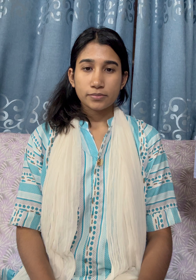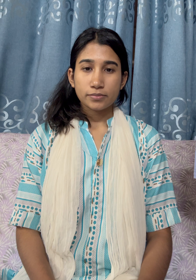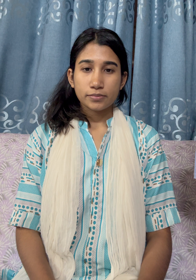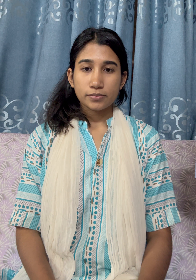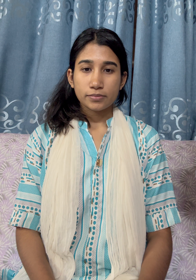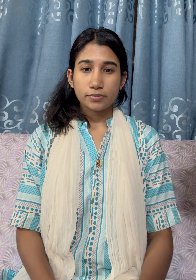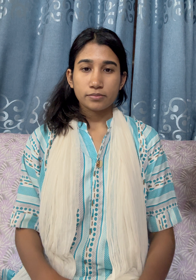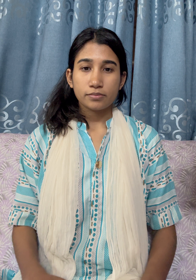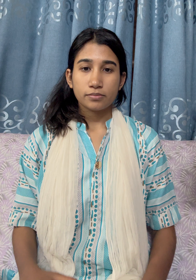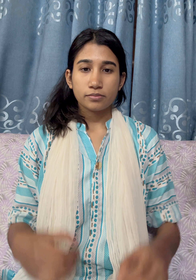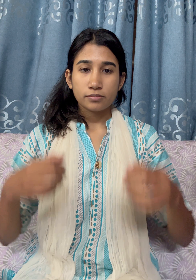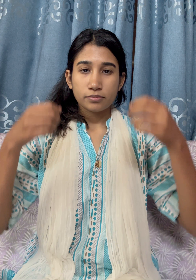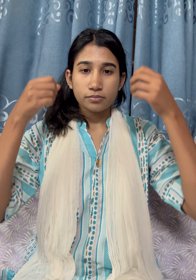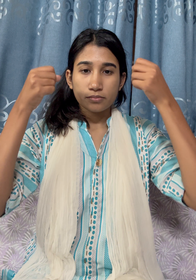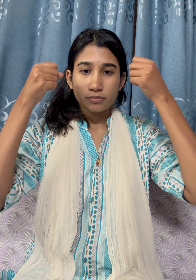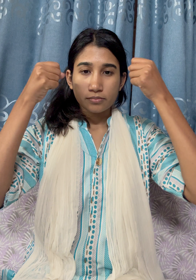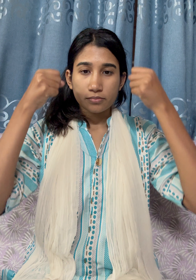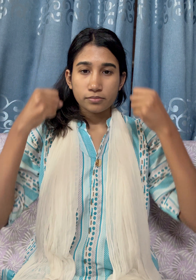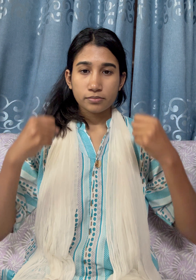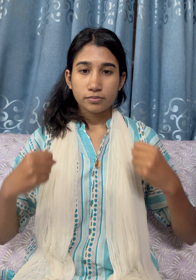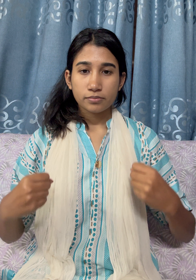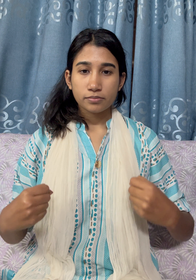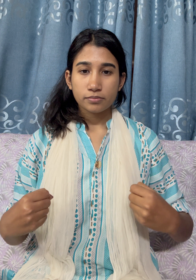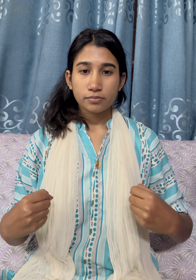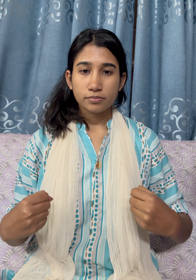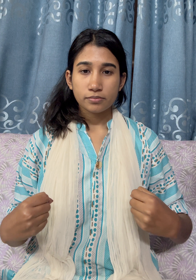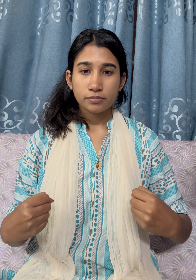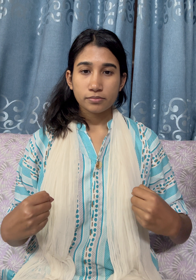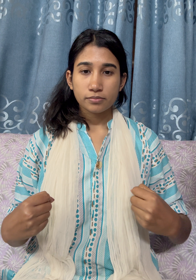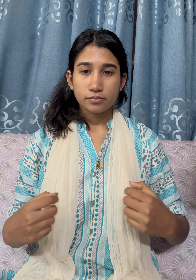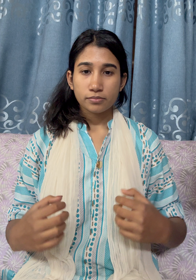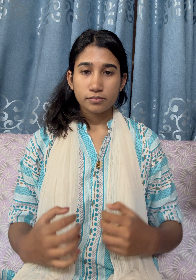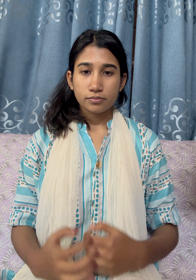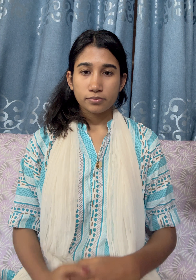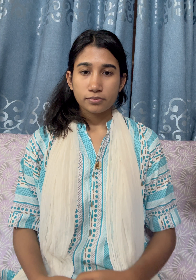চেয়ার